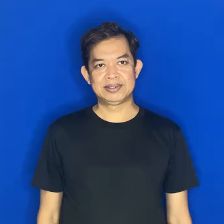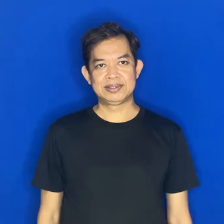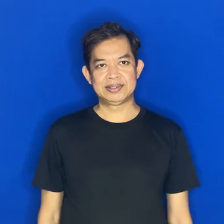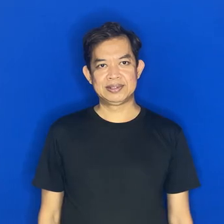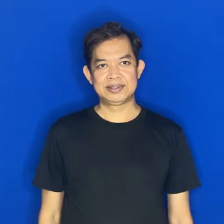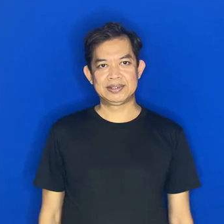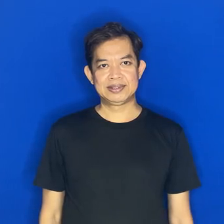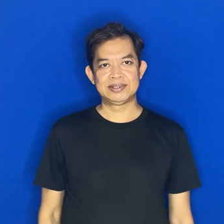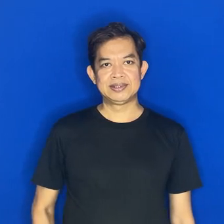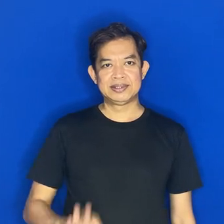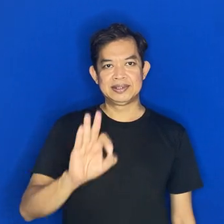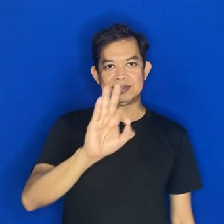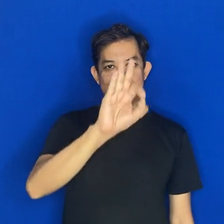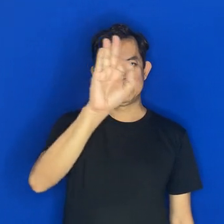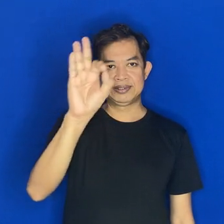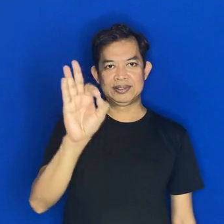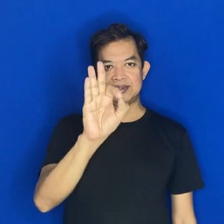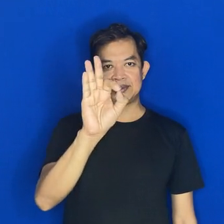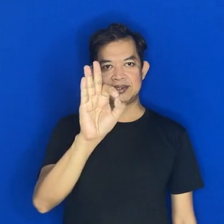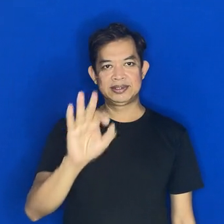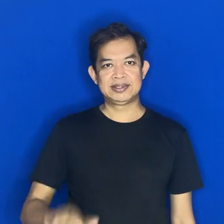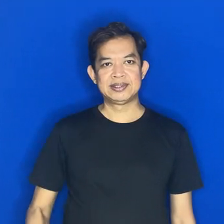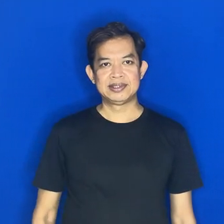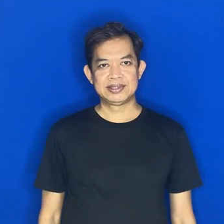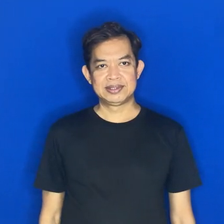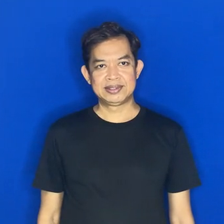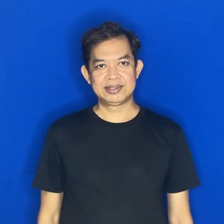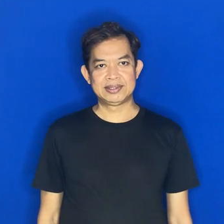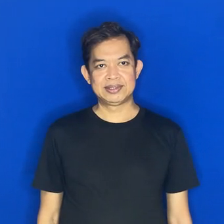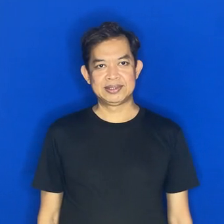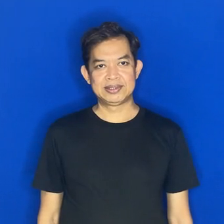friday